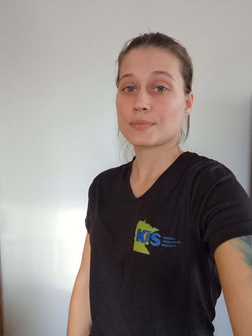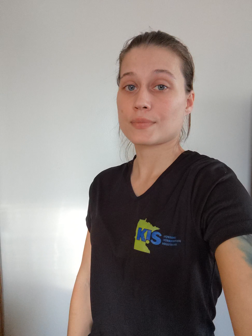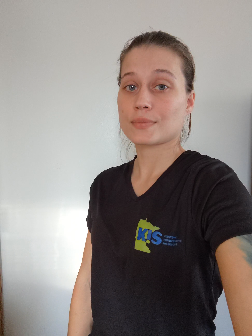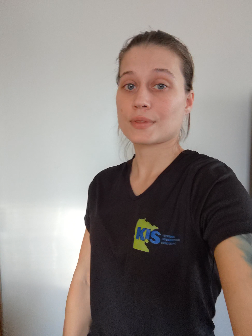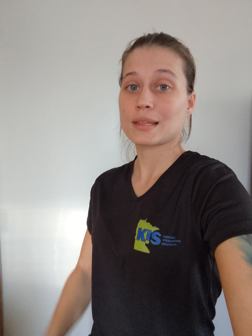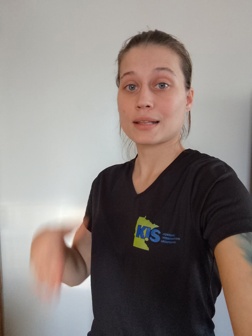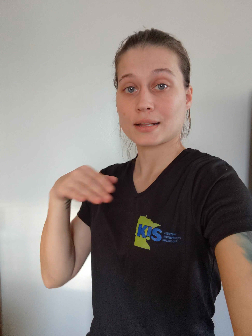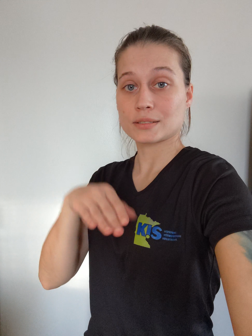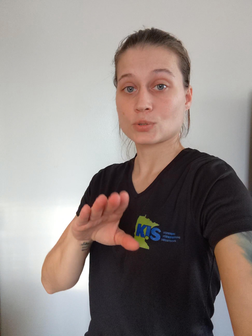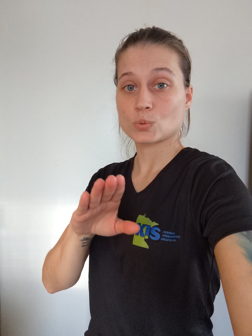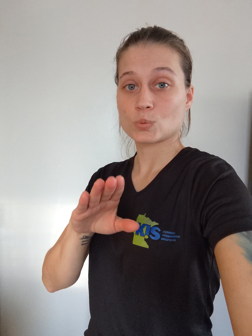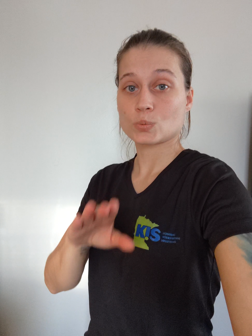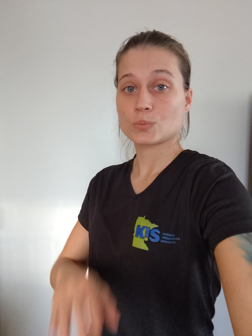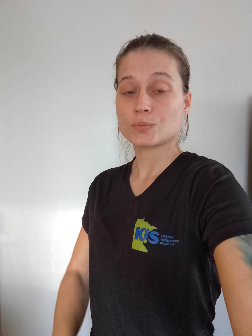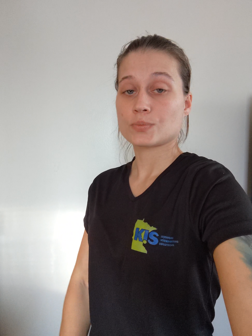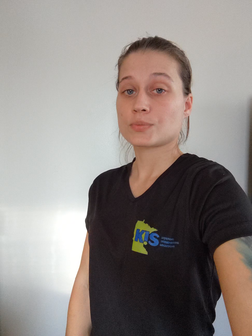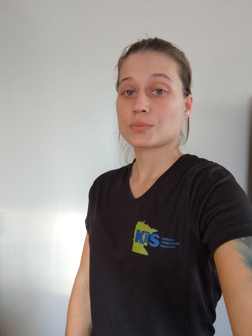into